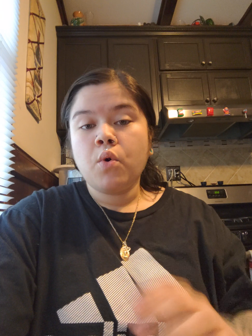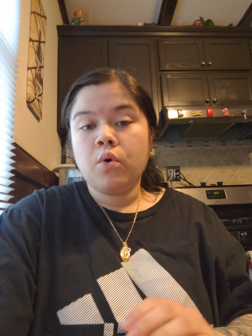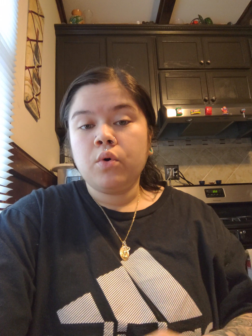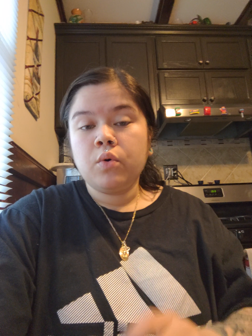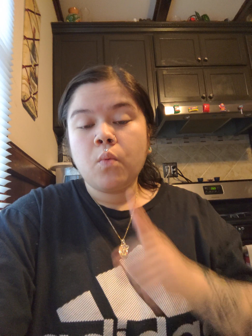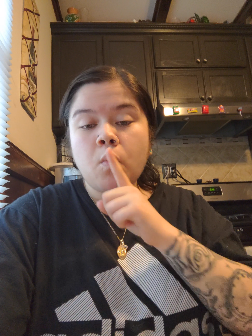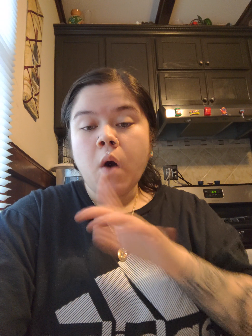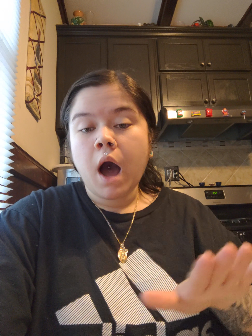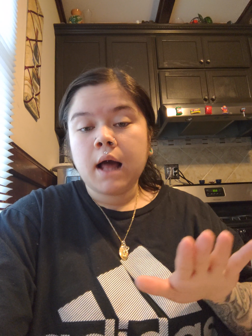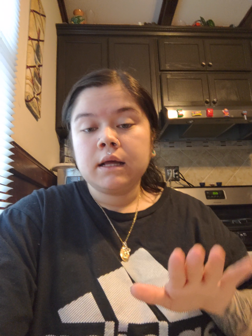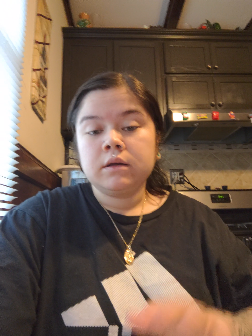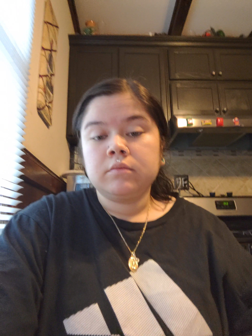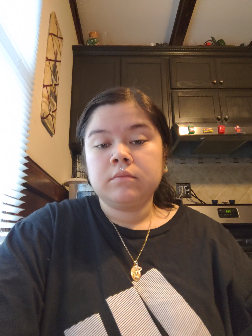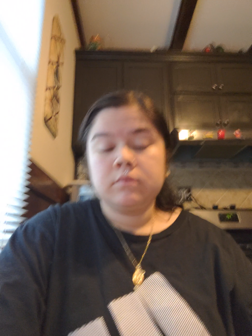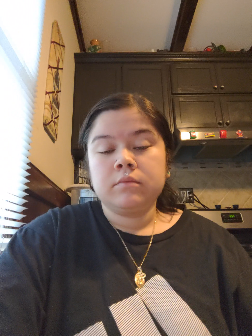quiet